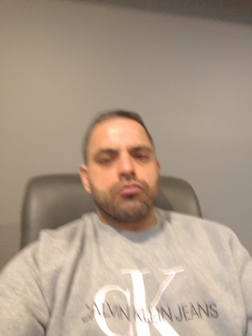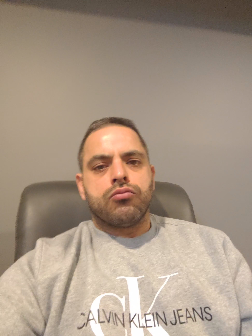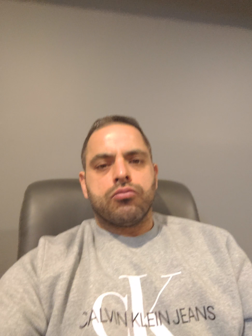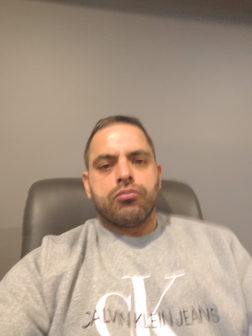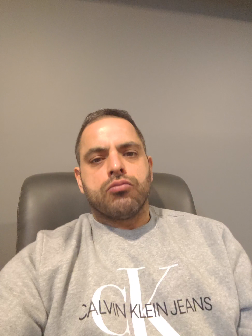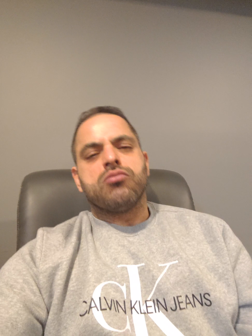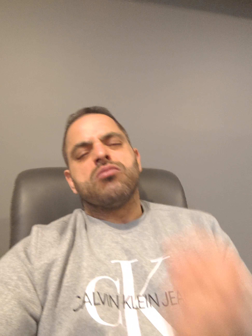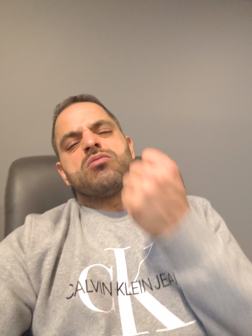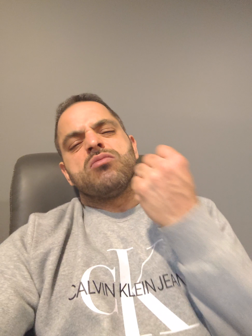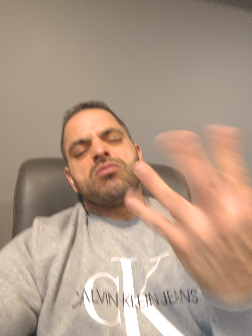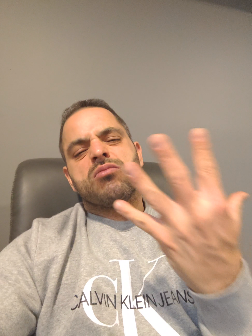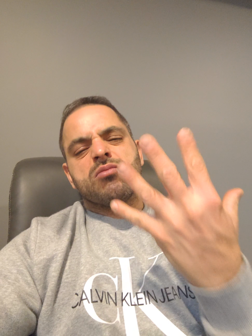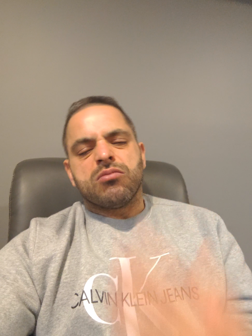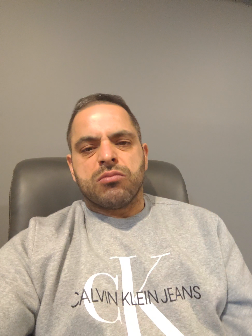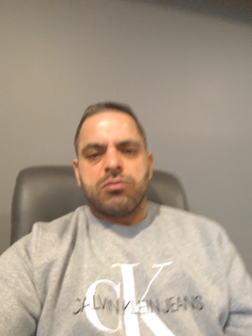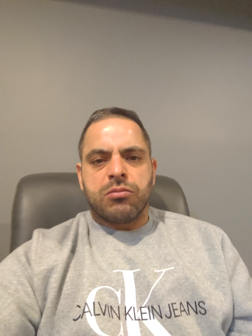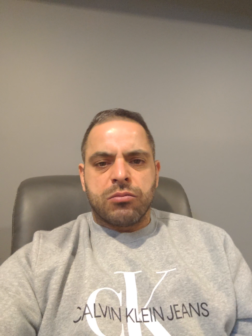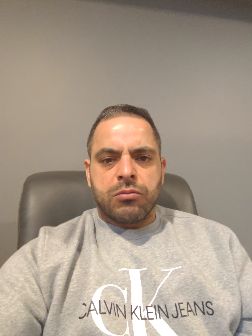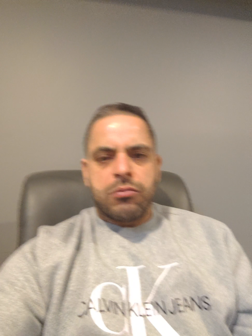many